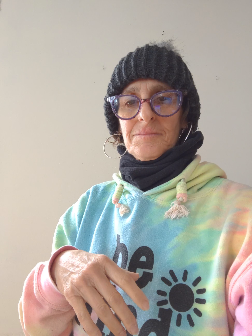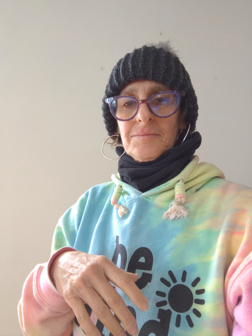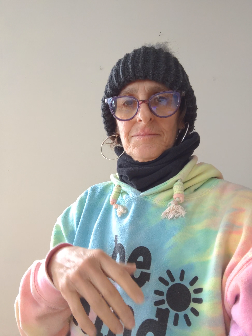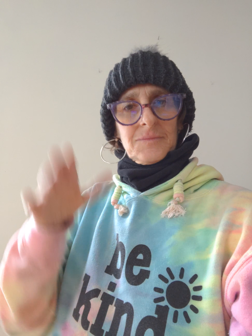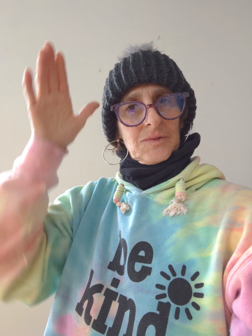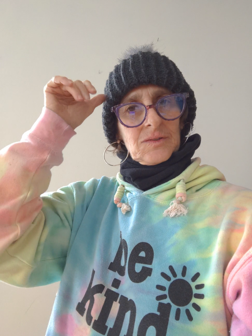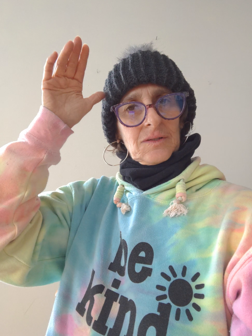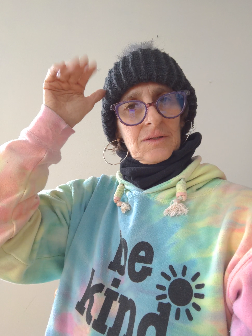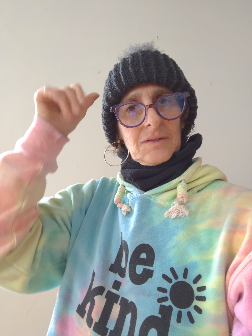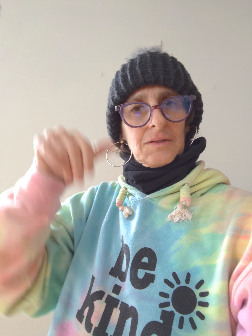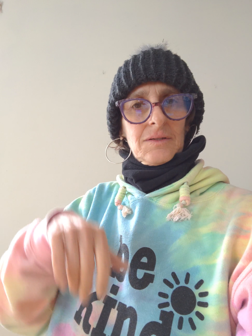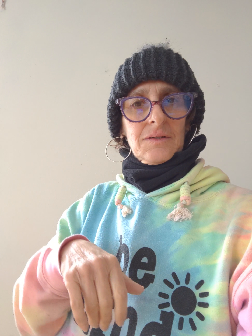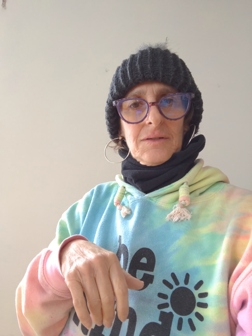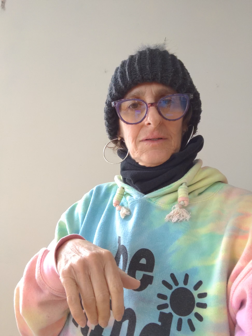donkey